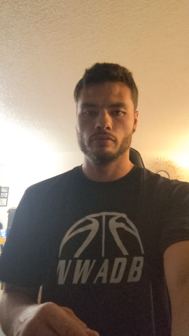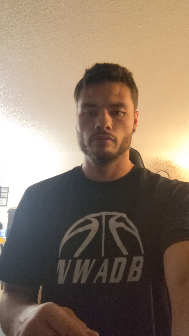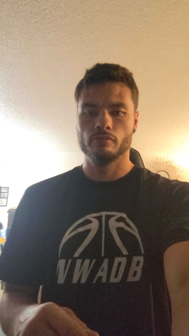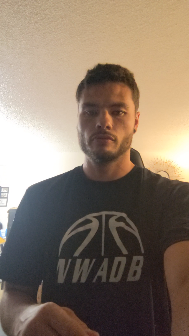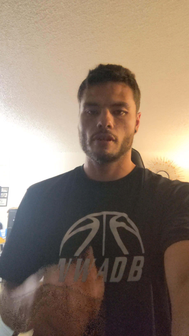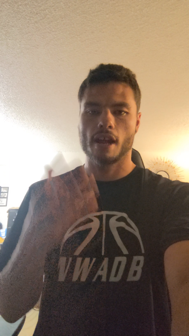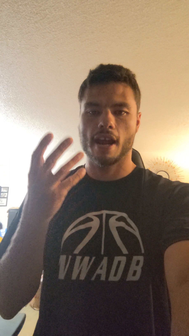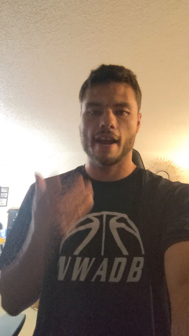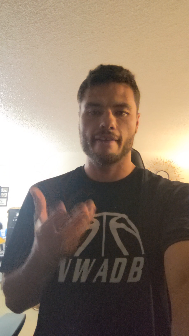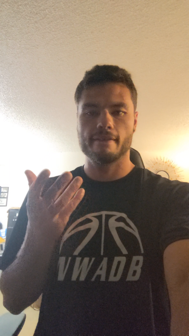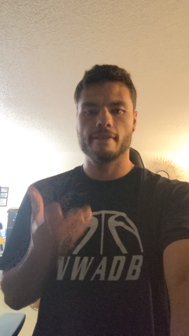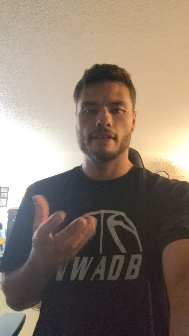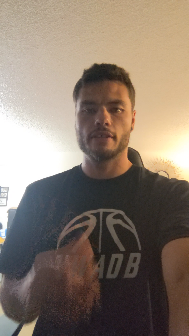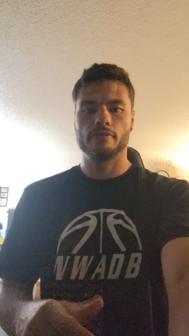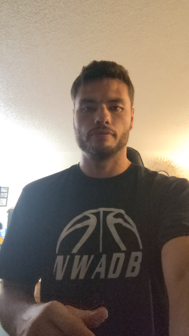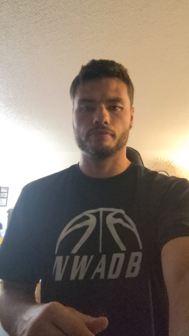heavy